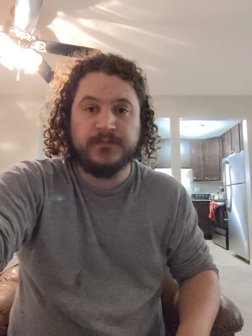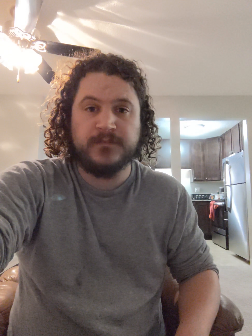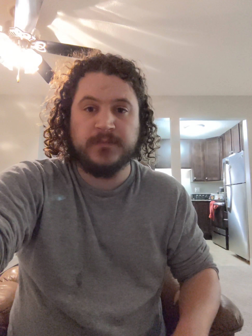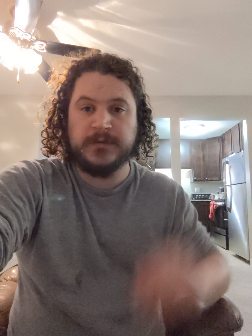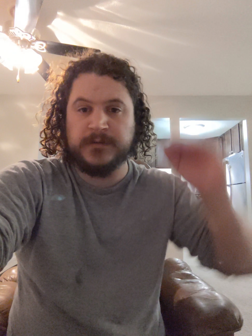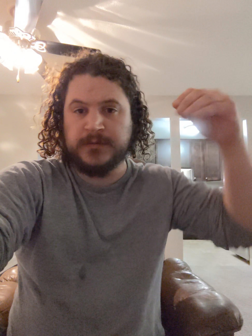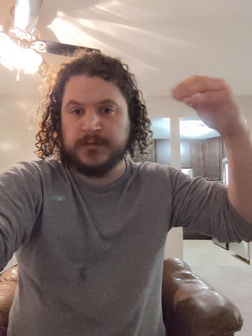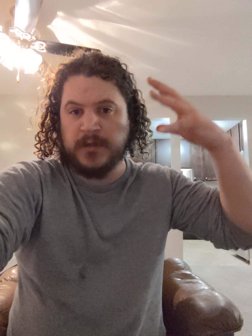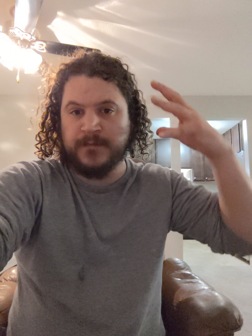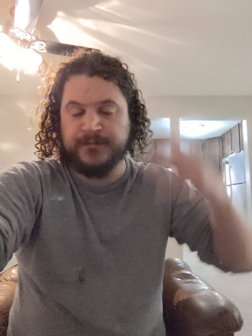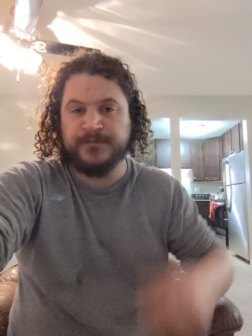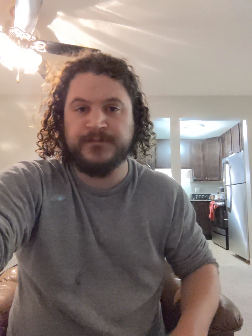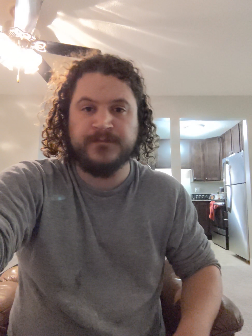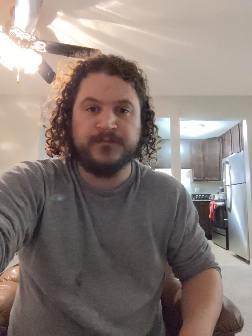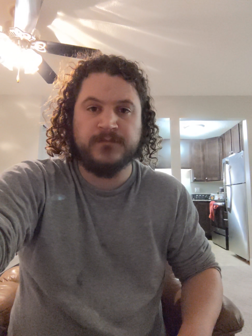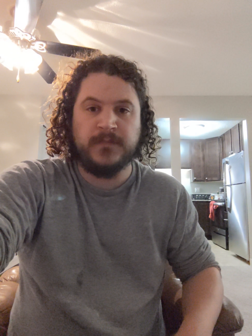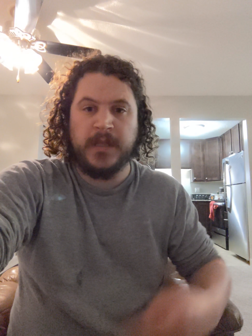sun